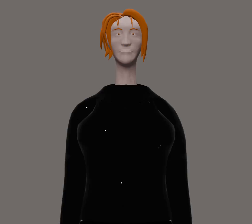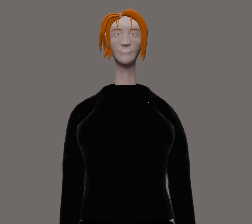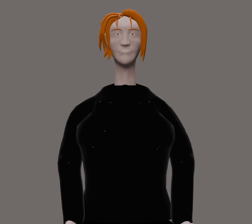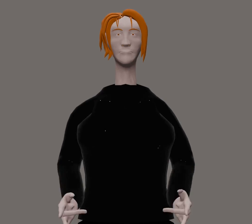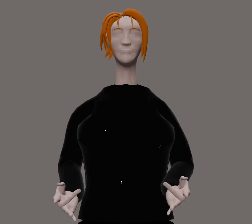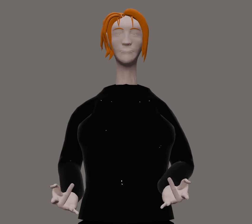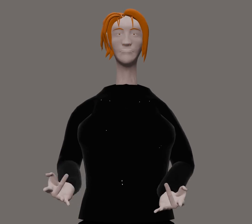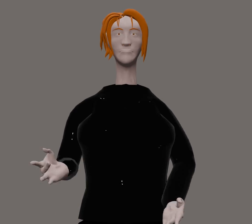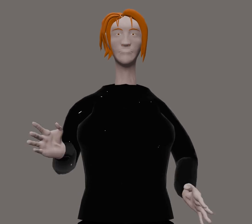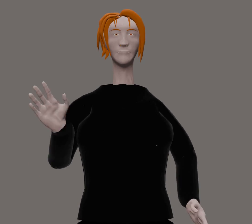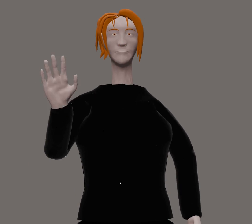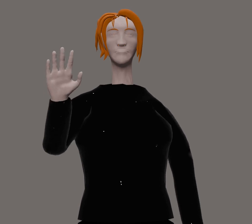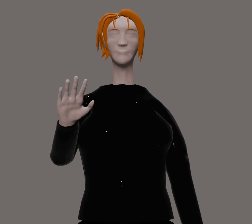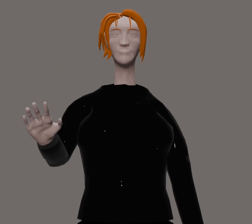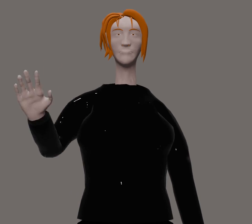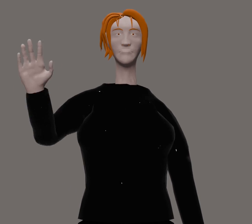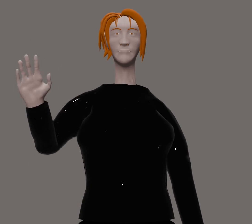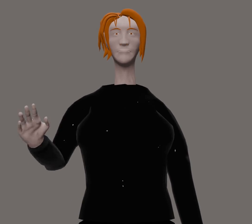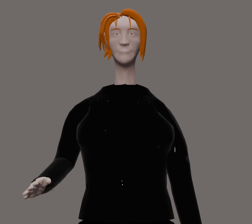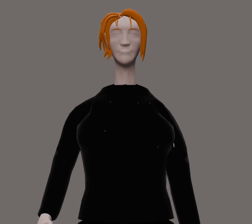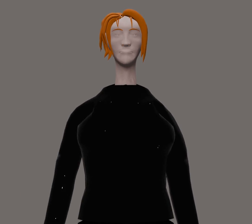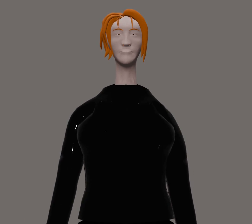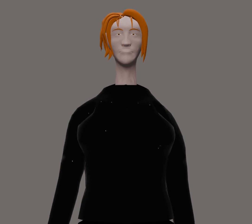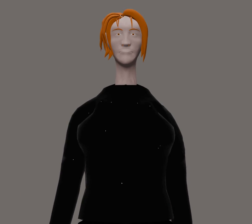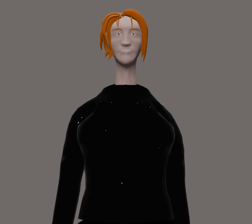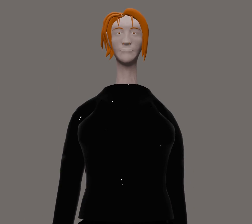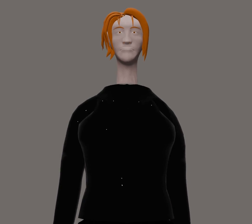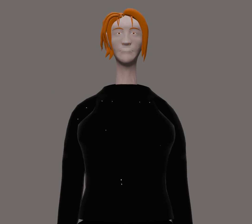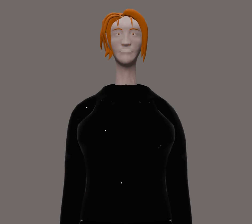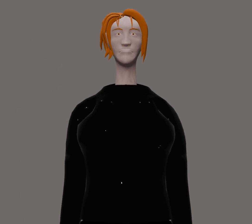Beige